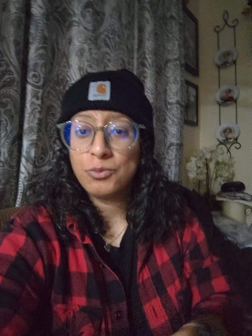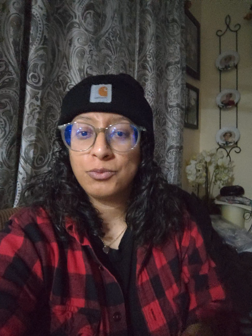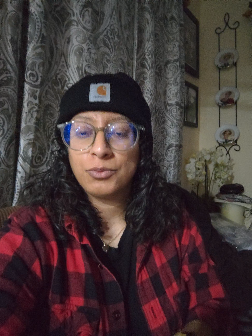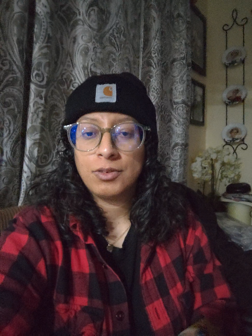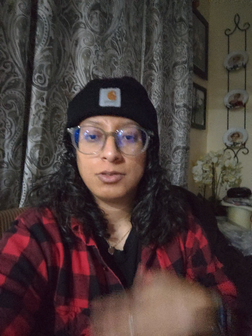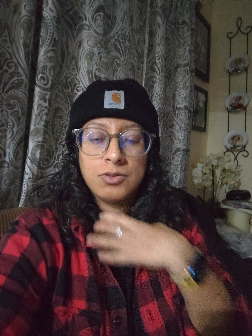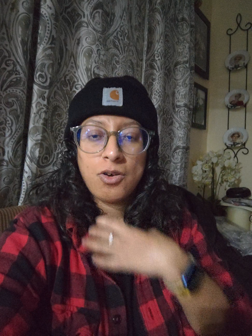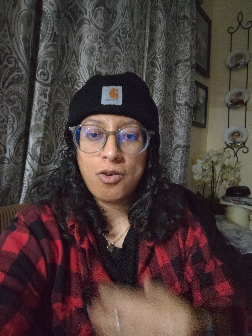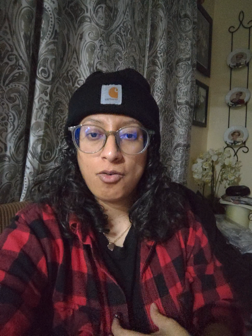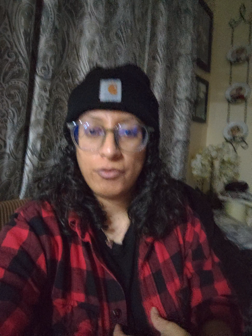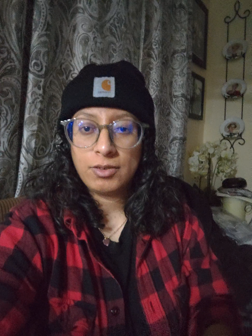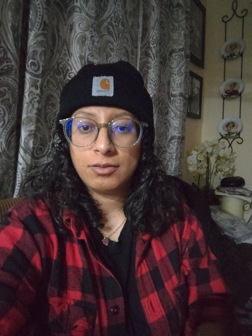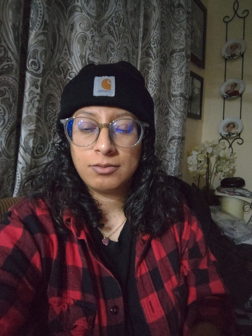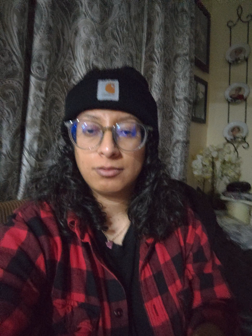hungry